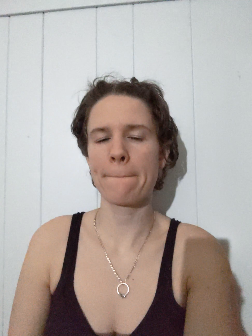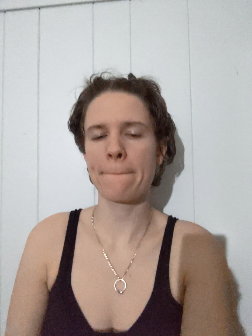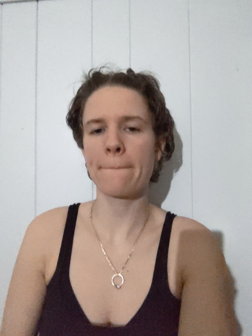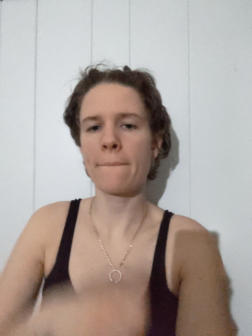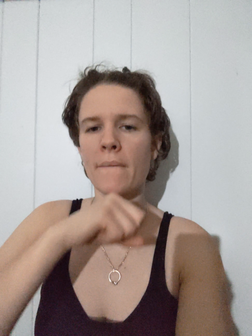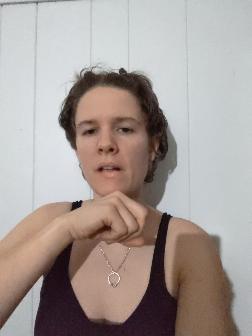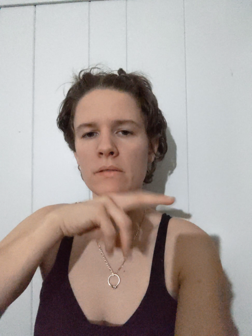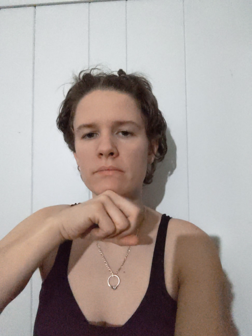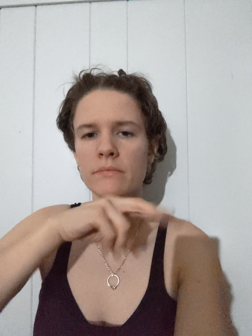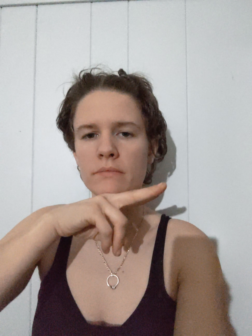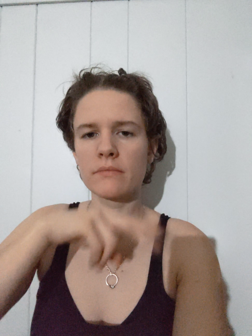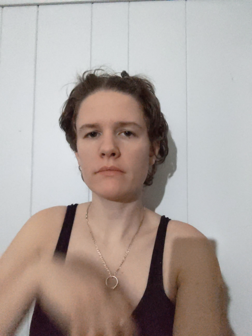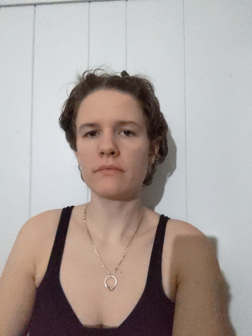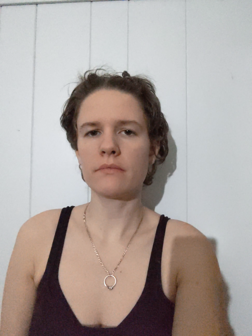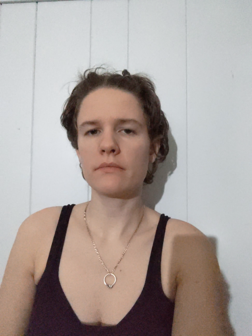frog